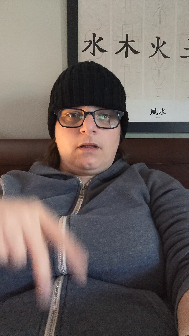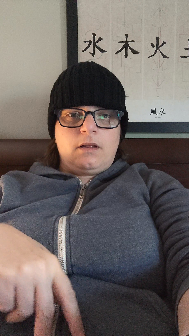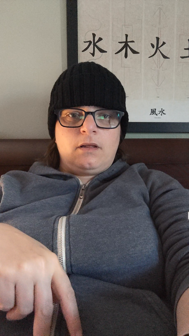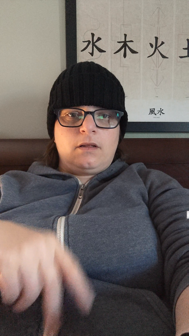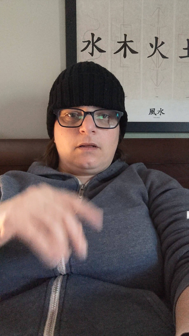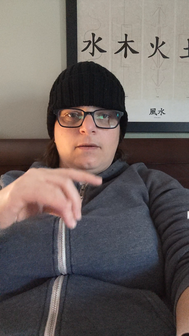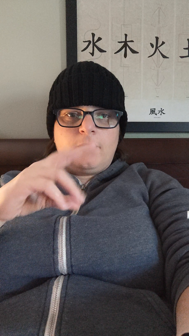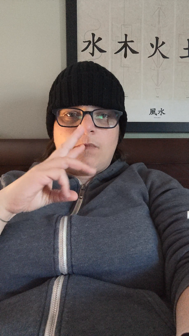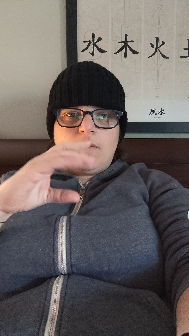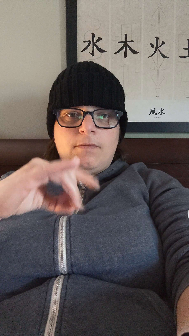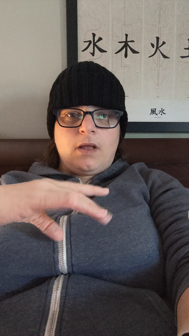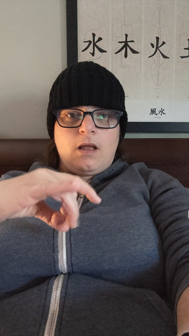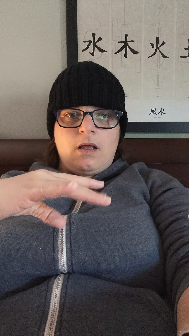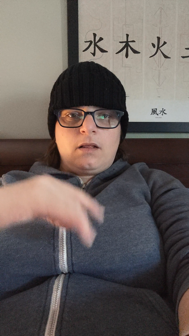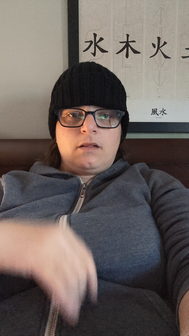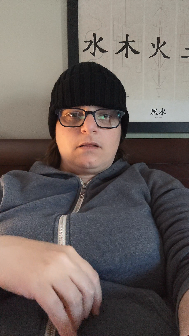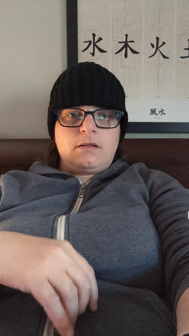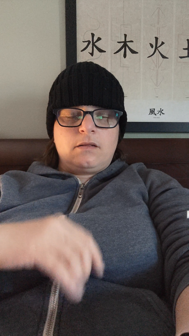melon